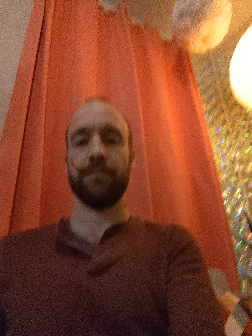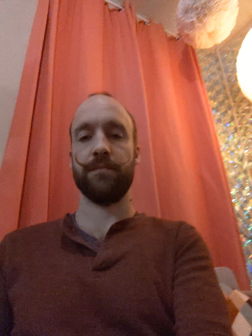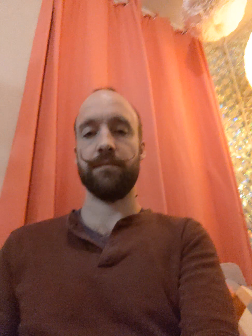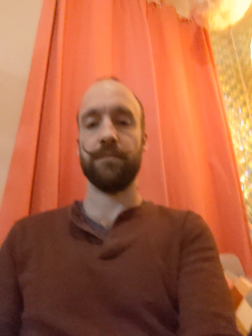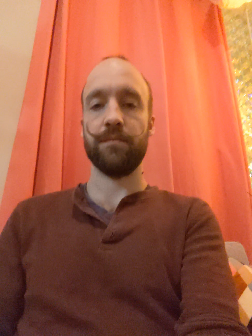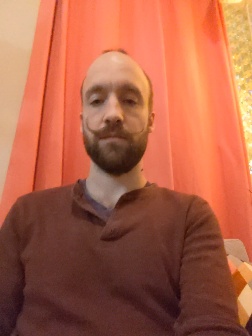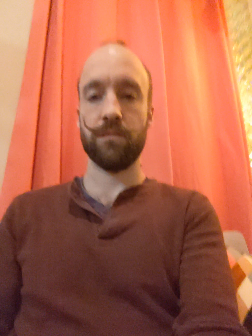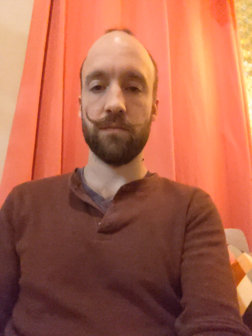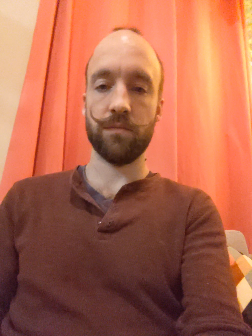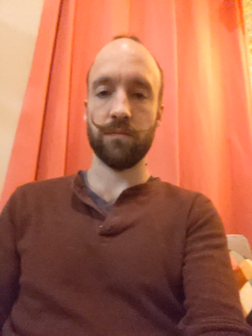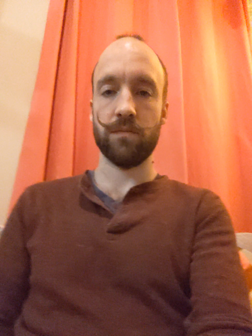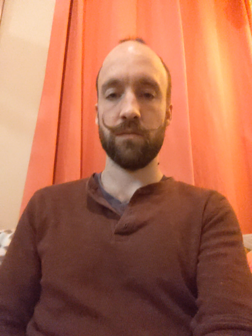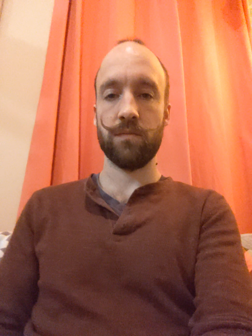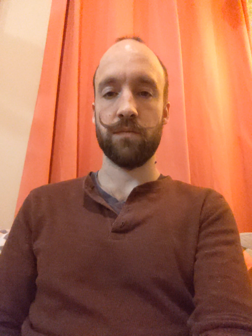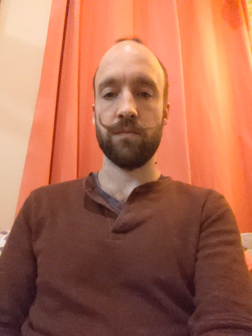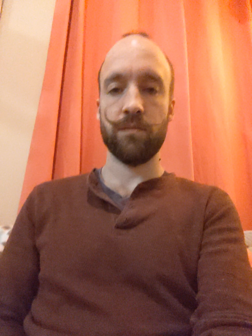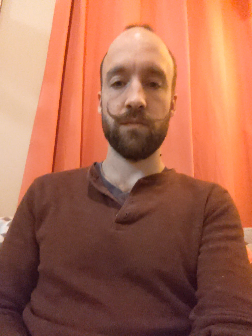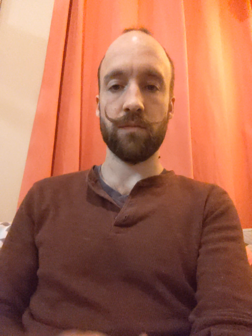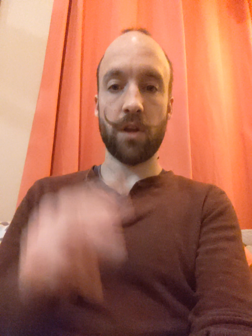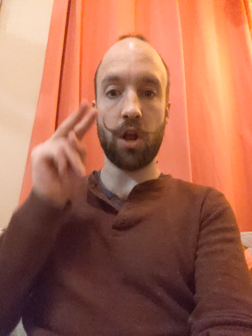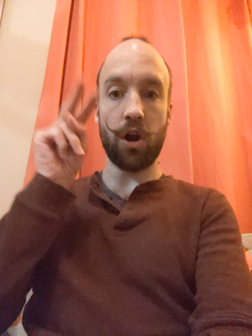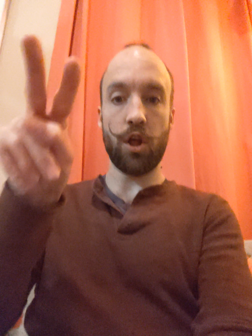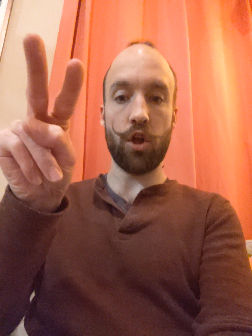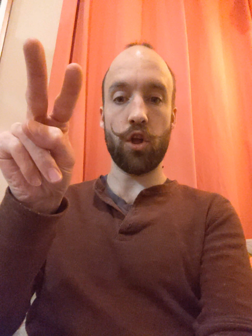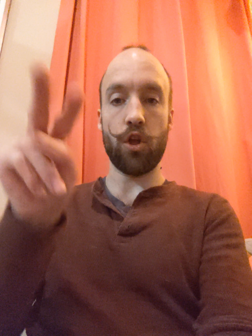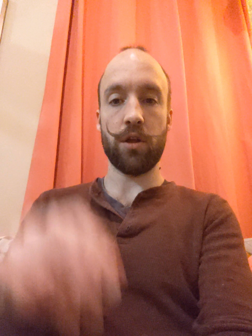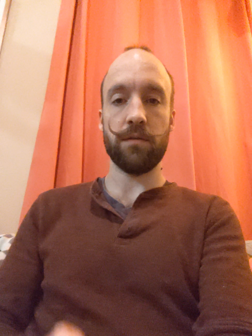look